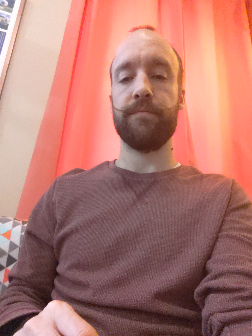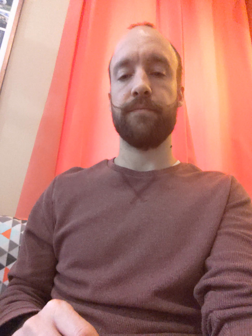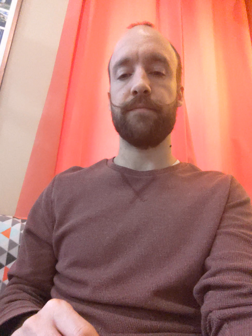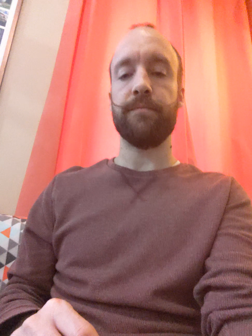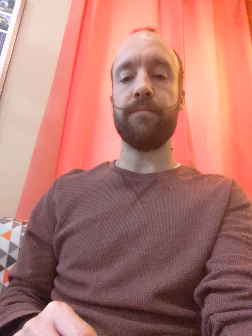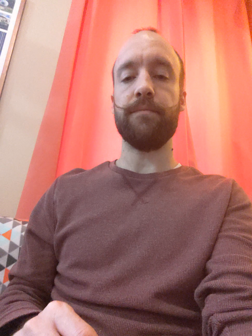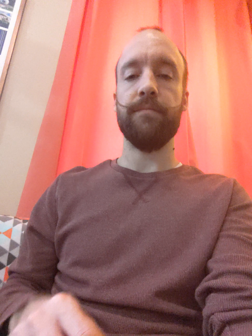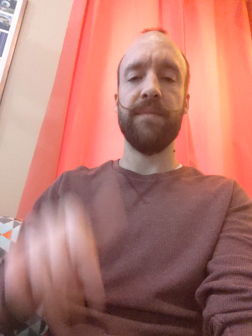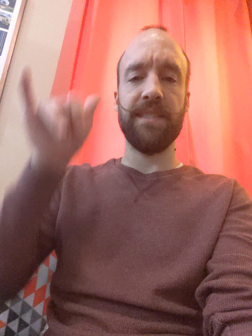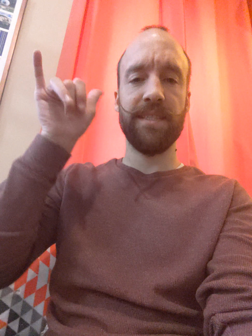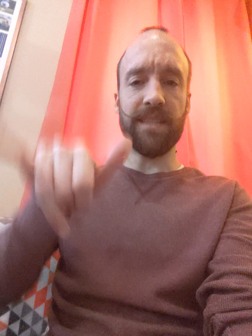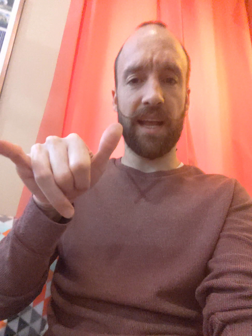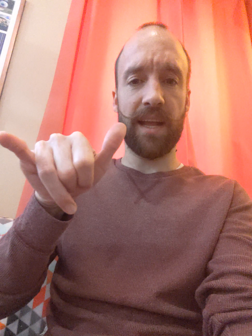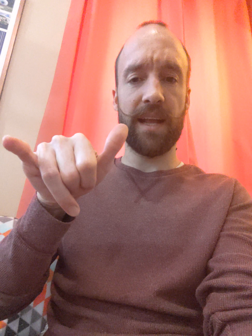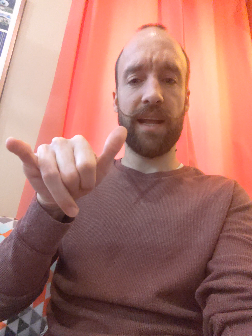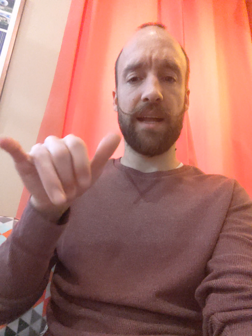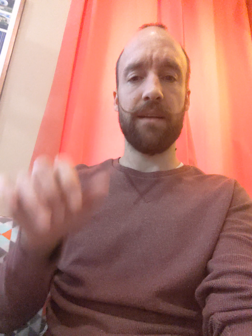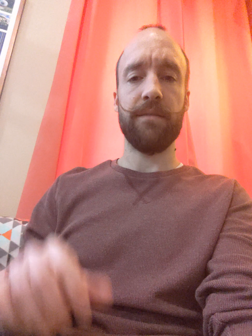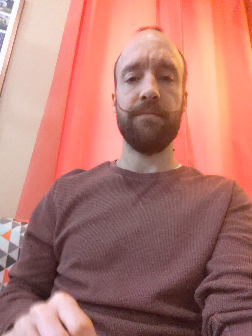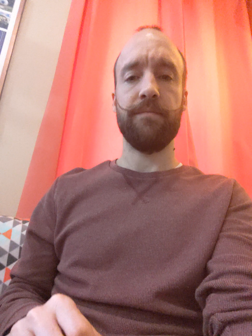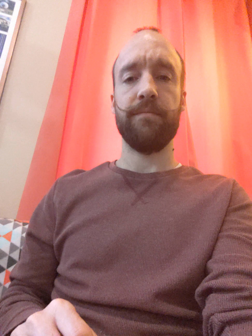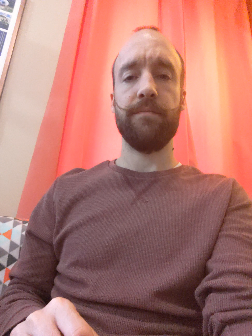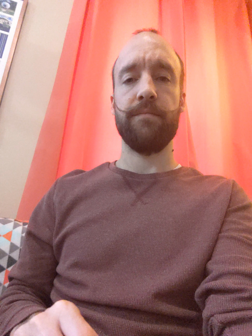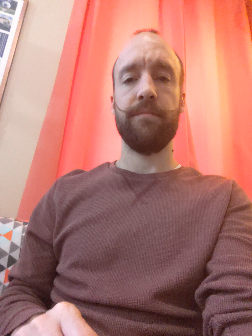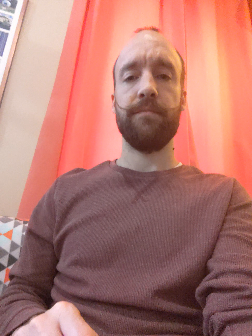stay